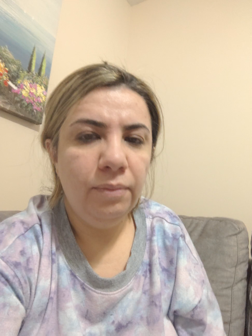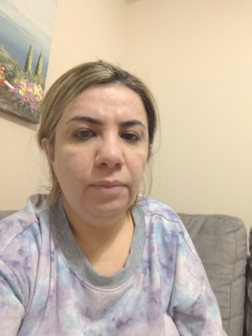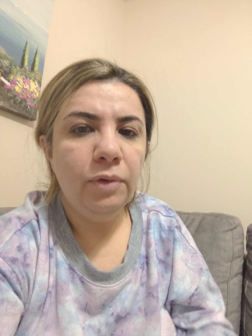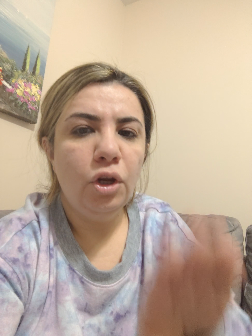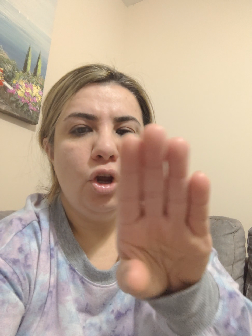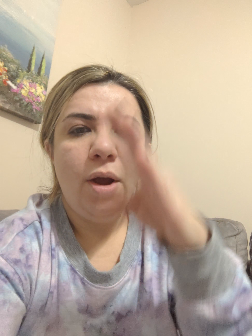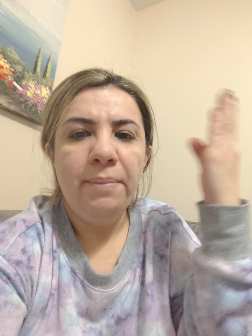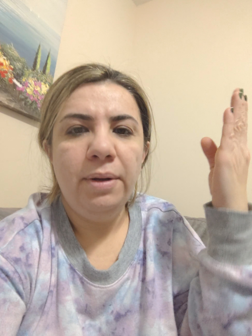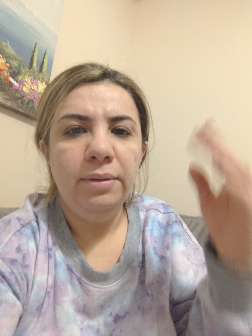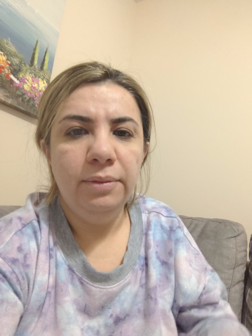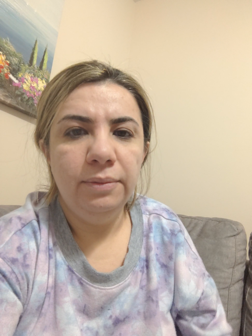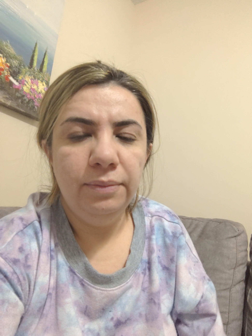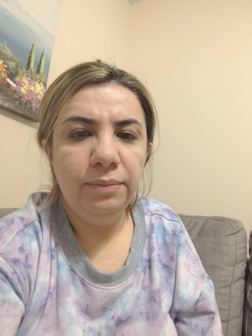open